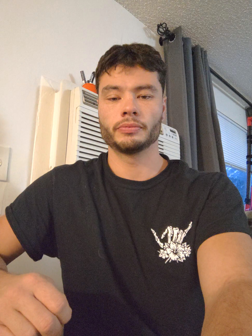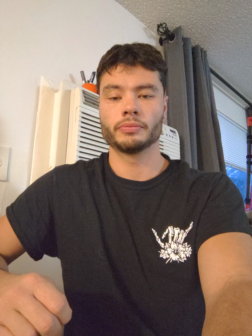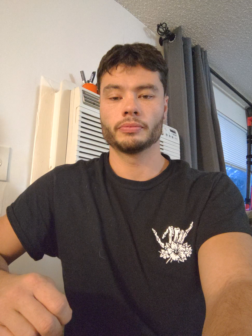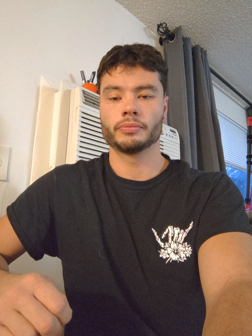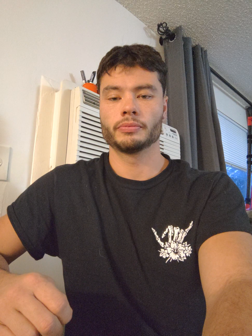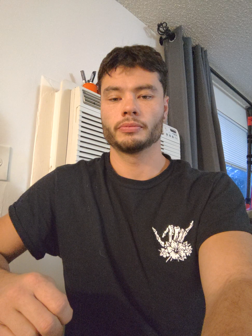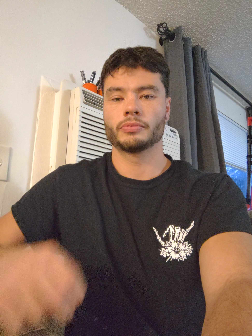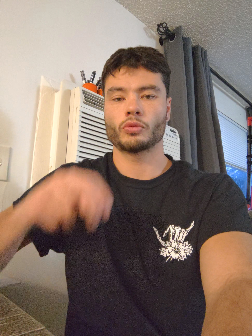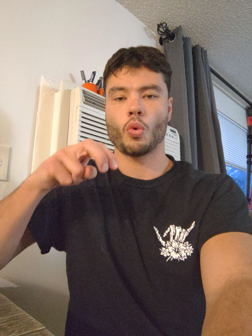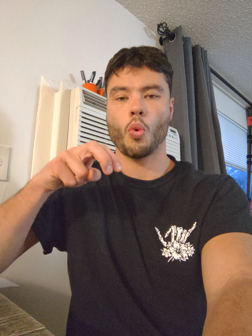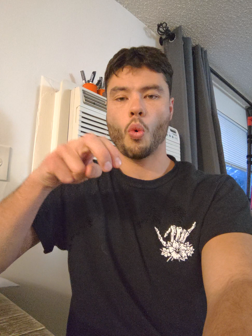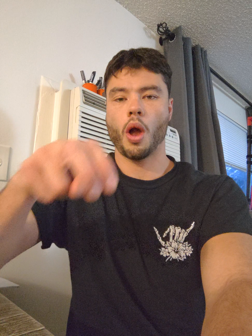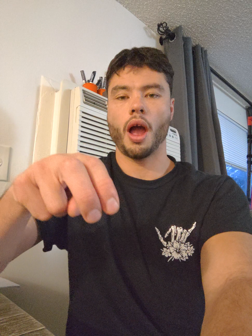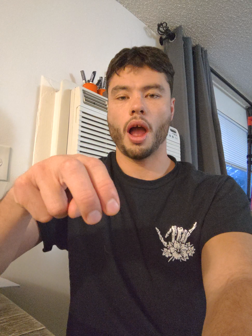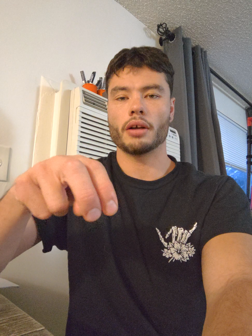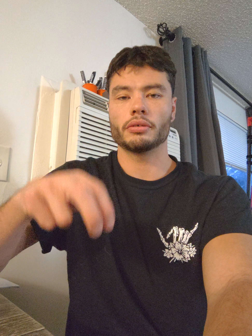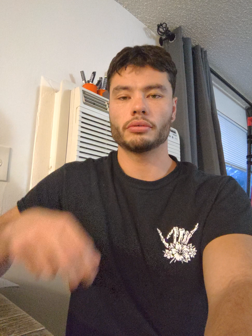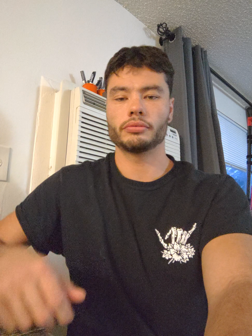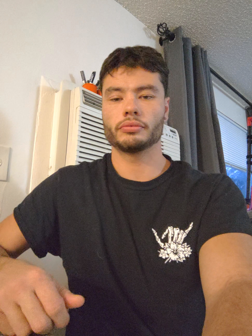ride